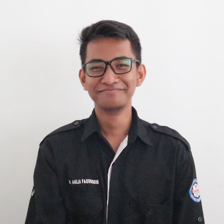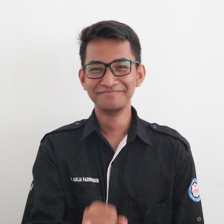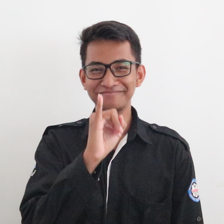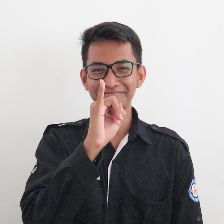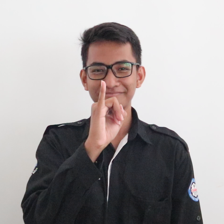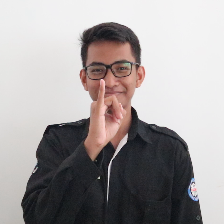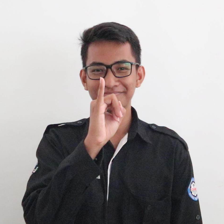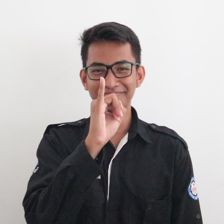I